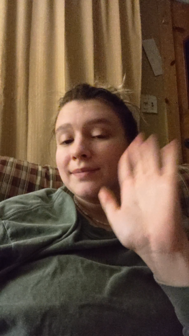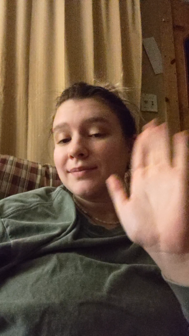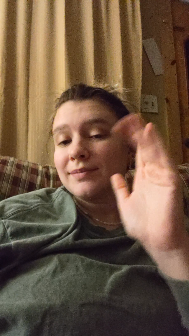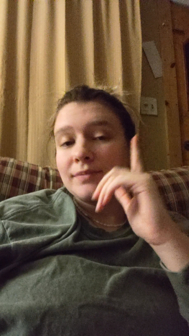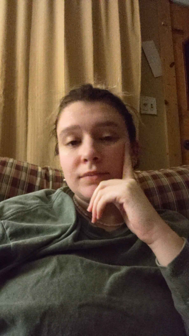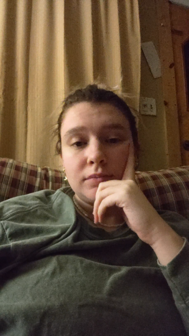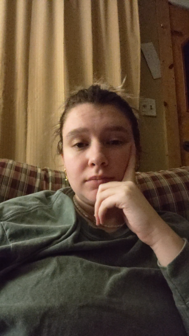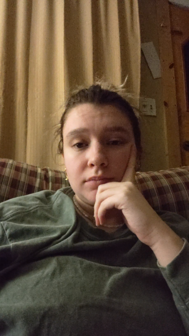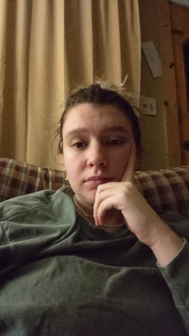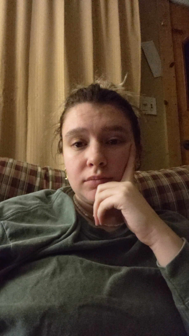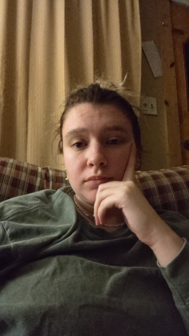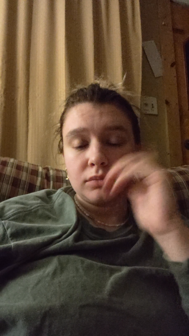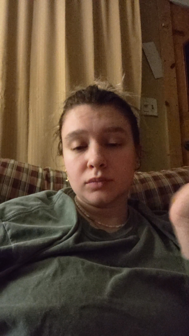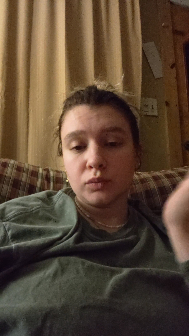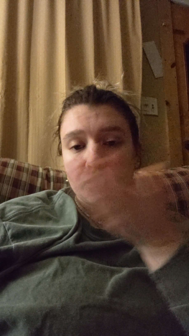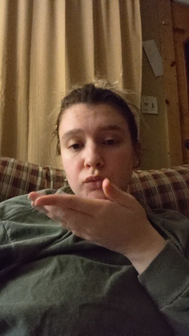bring